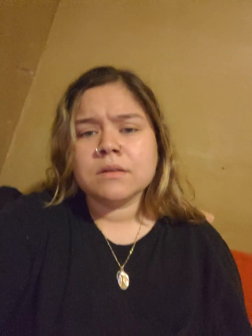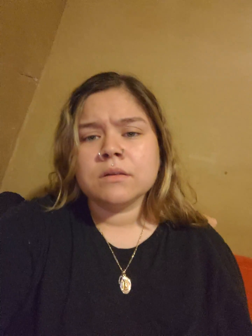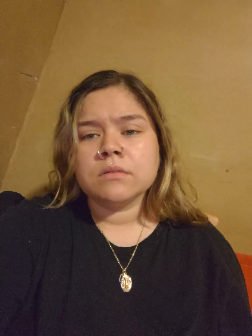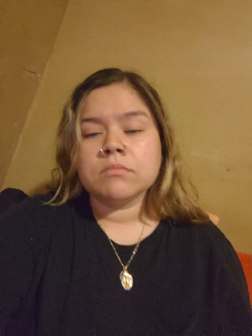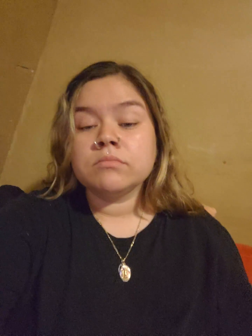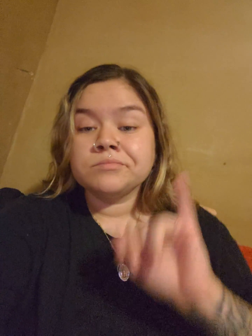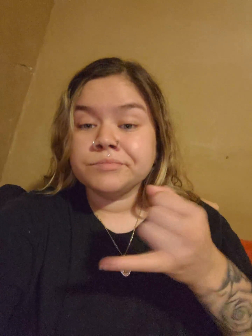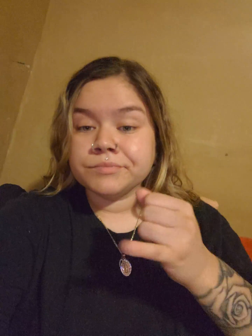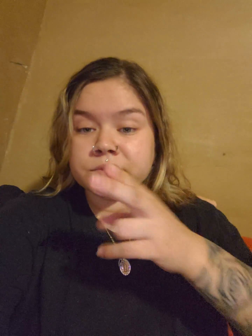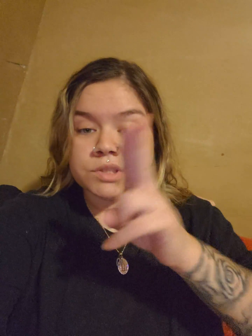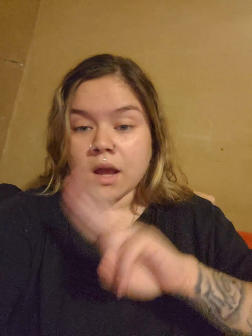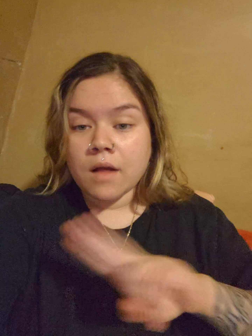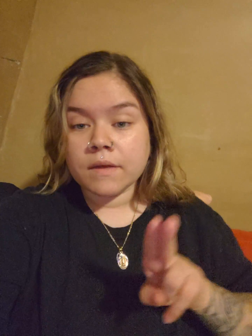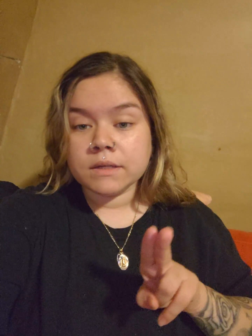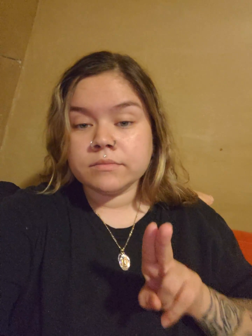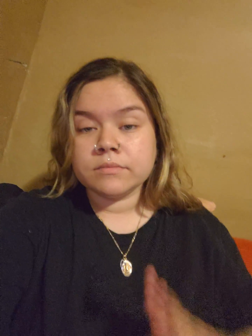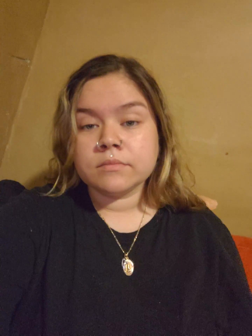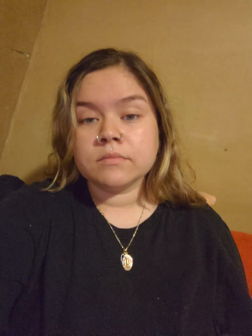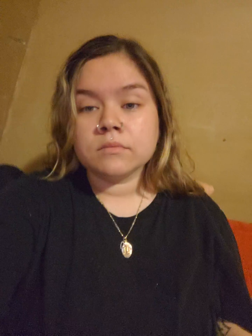jelly